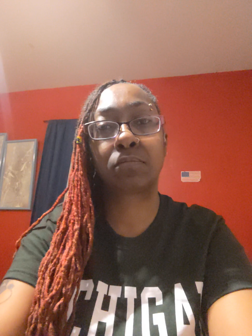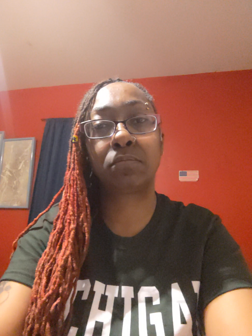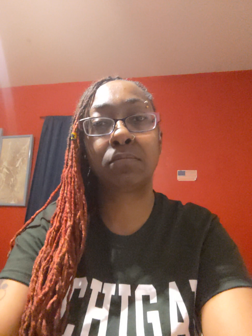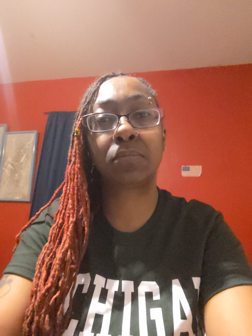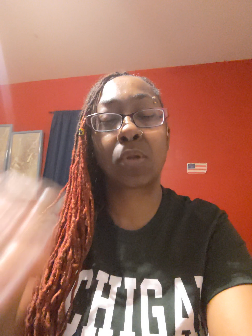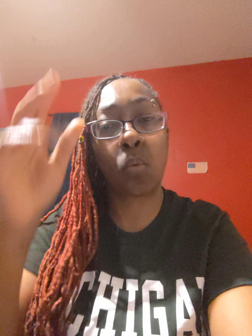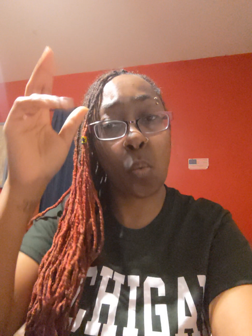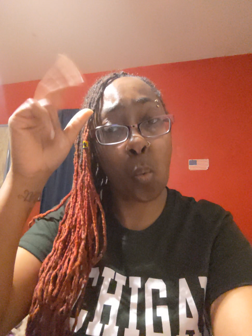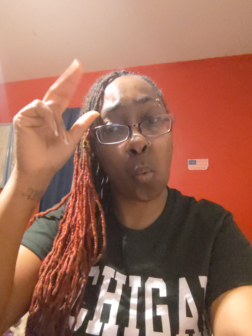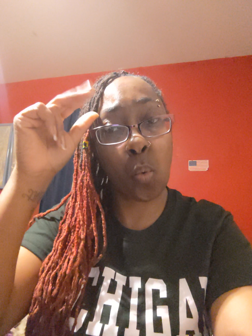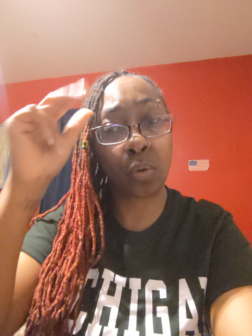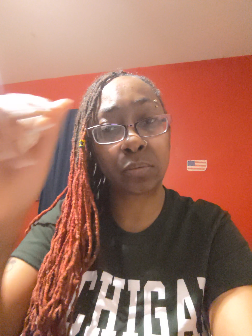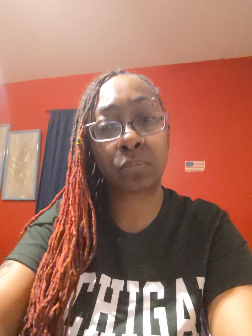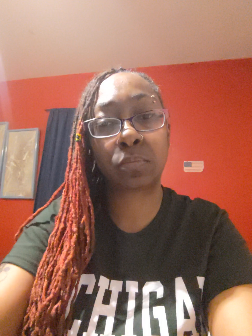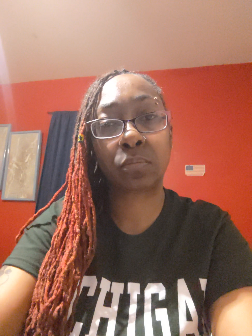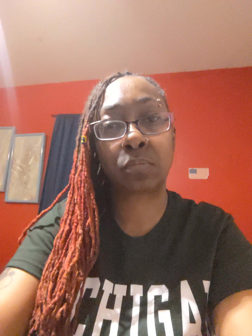horse